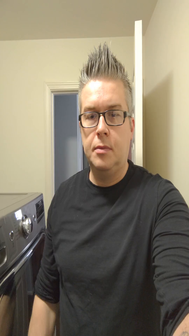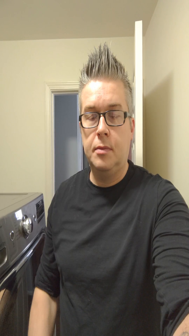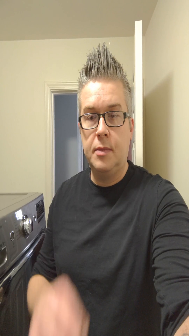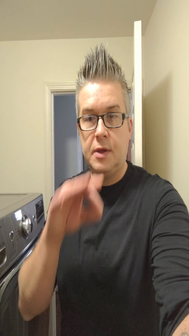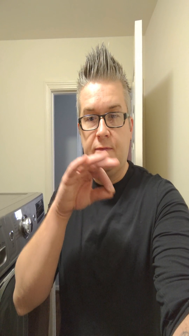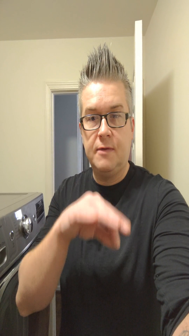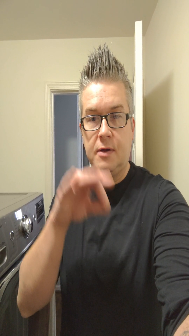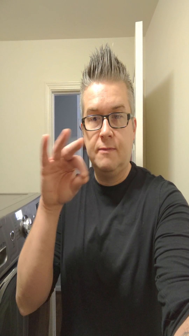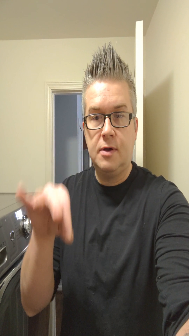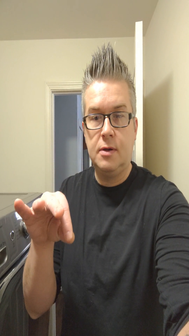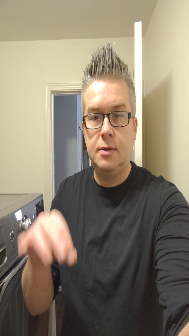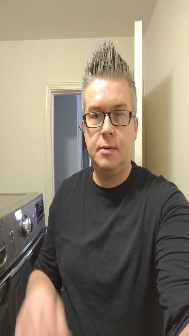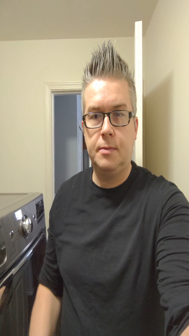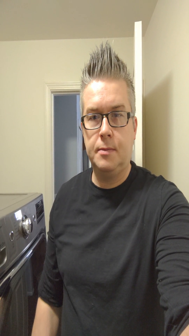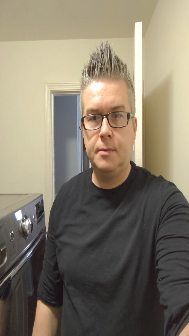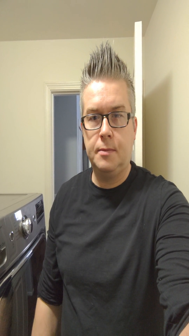french fries